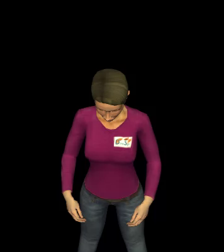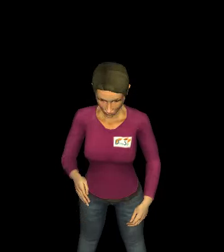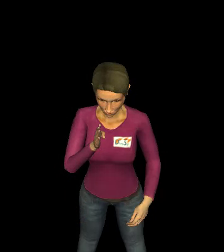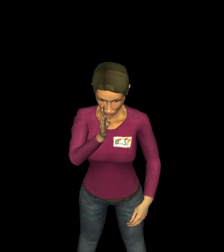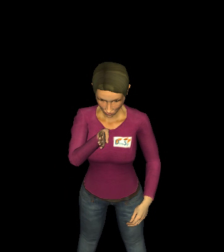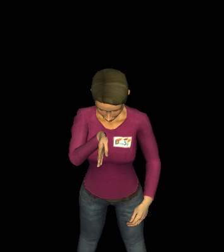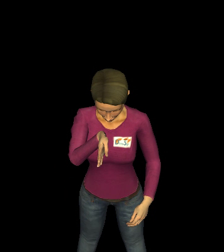اتجاه